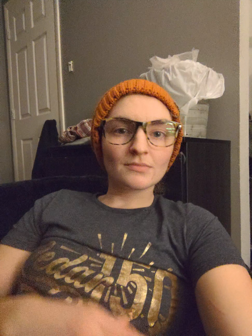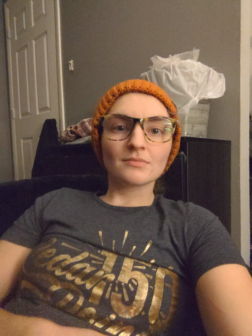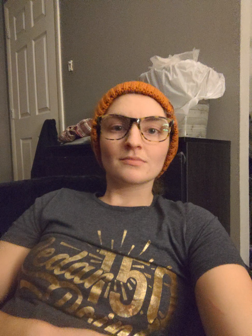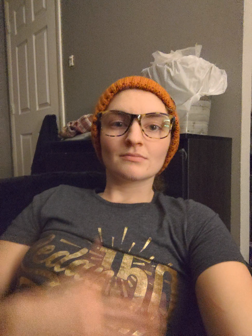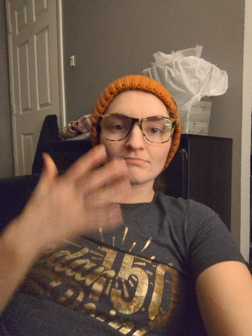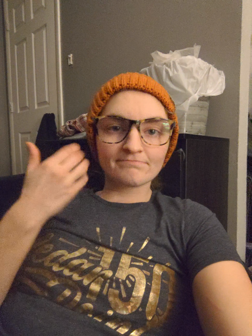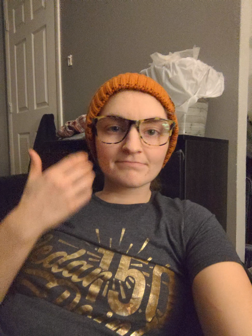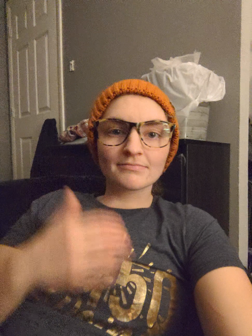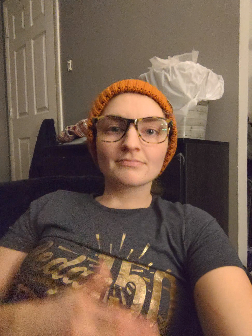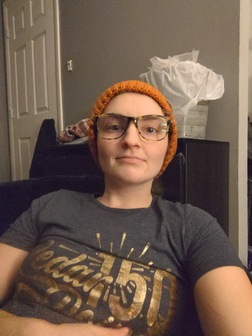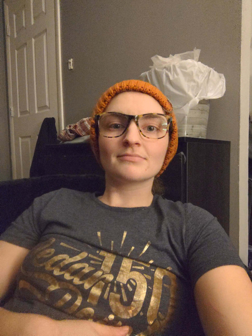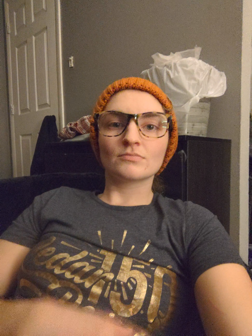tiger